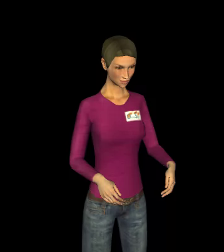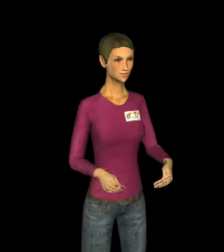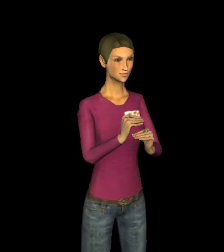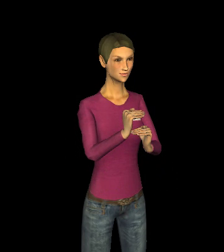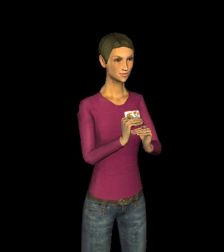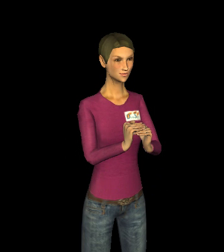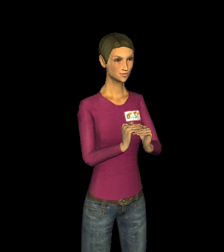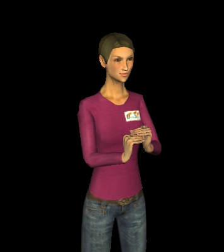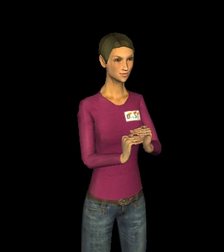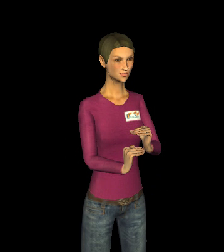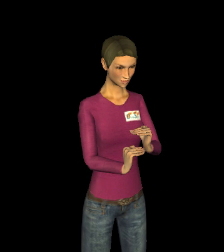برنامج